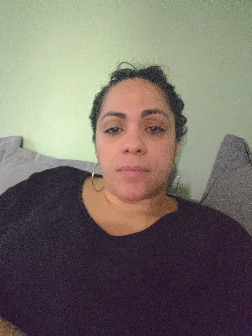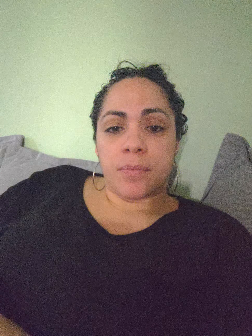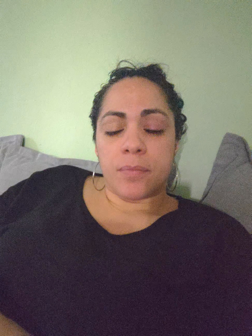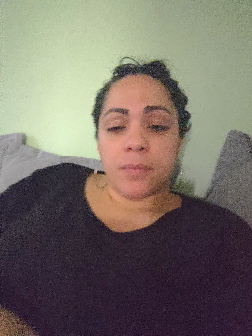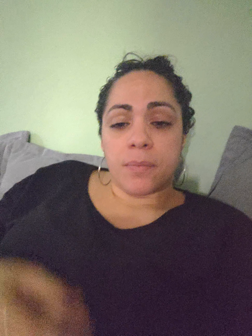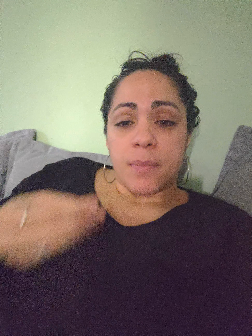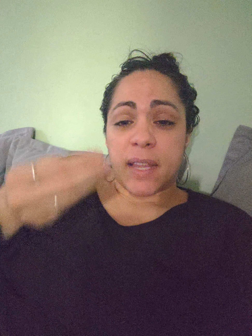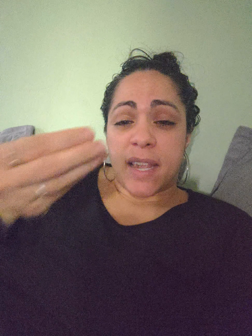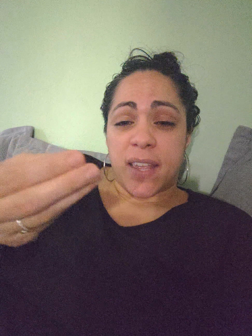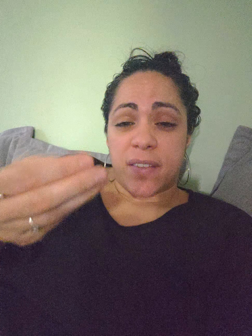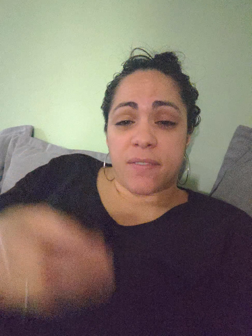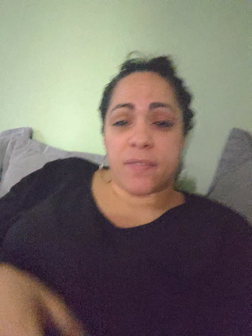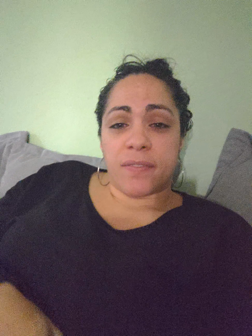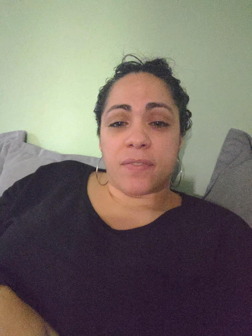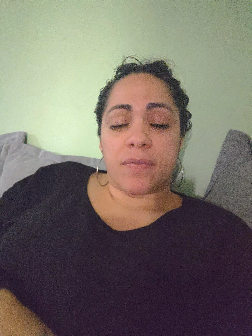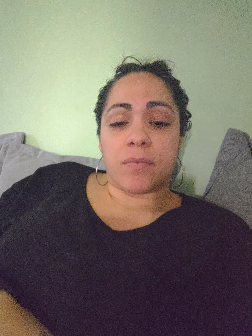give